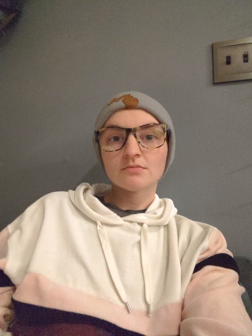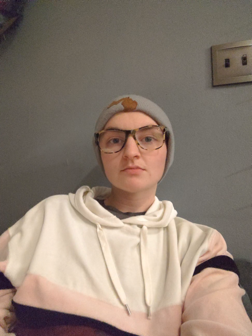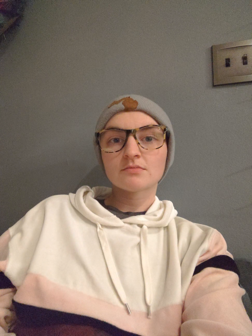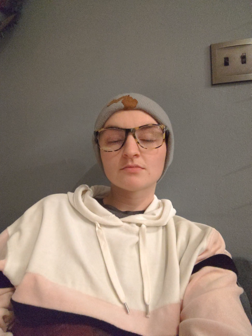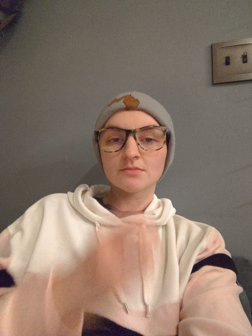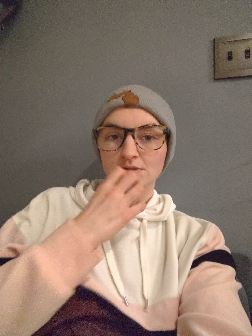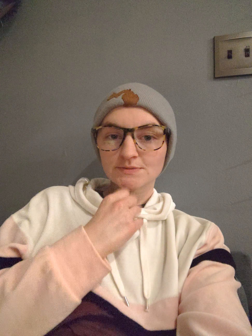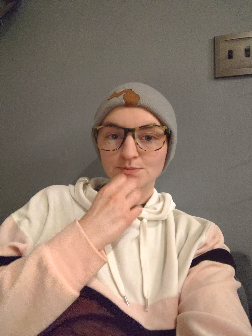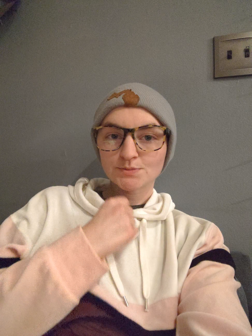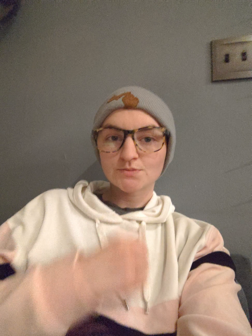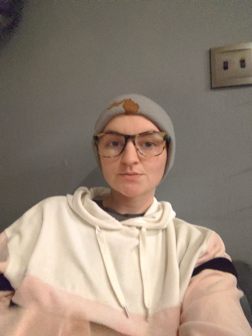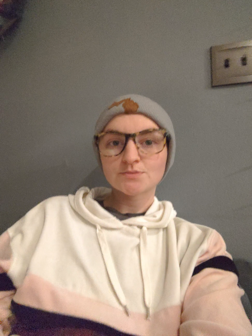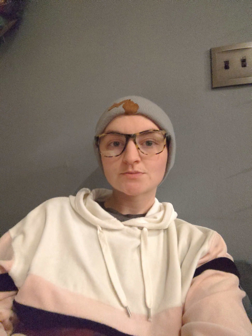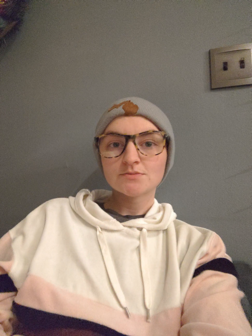underwear